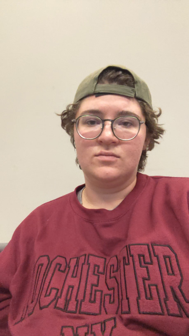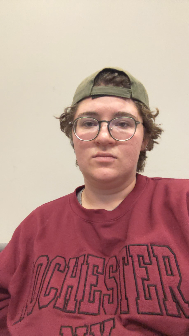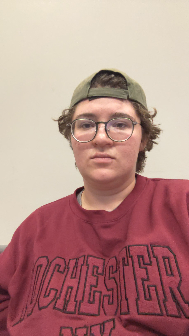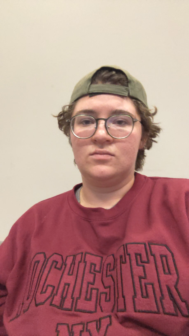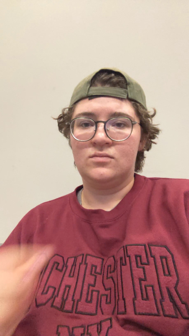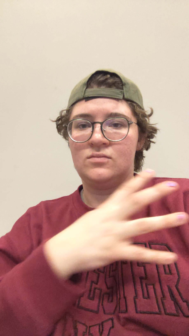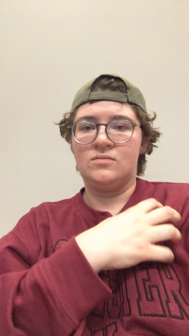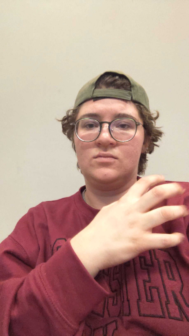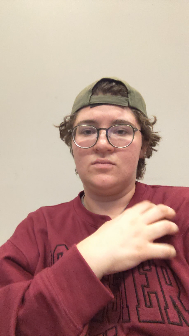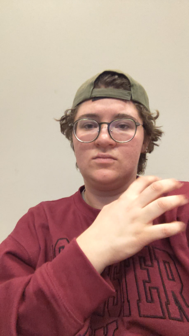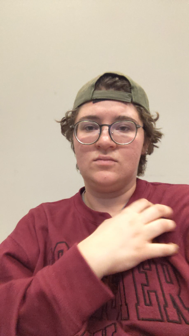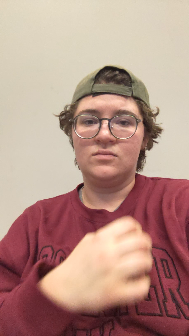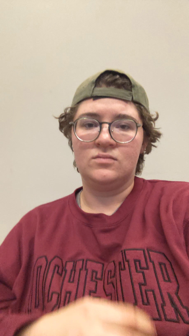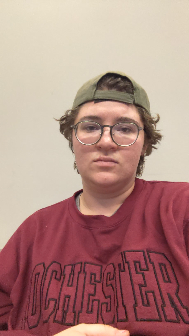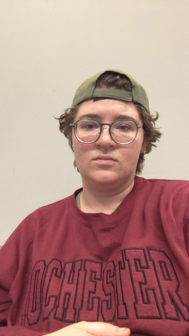bear